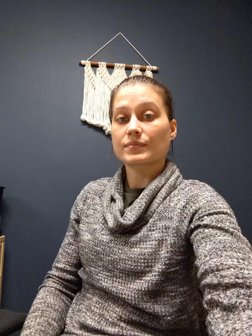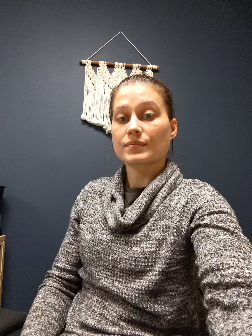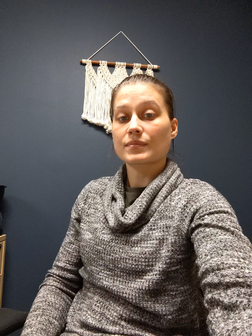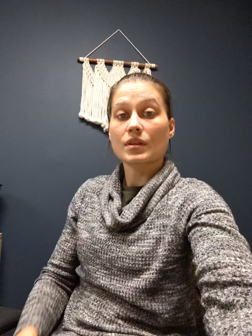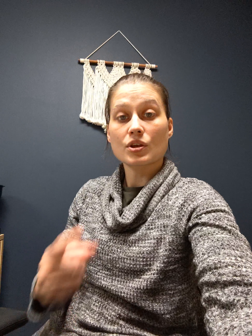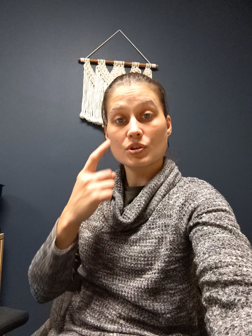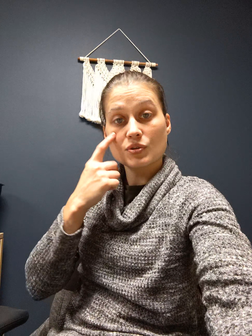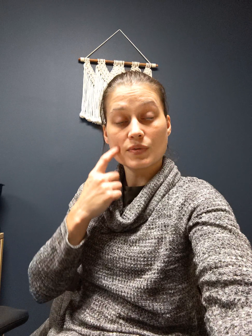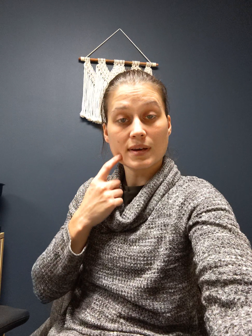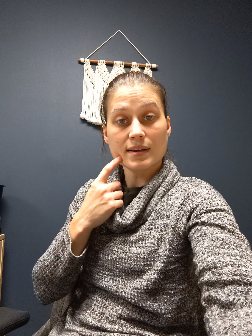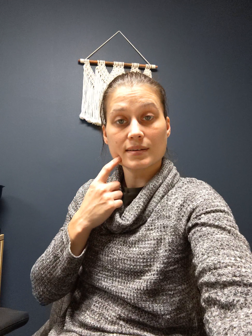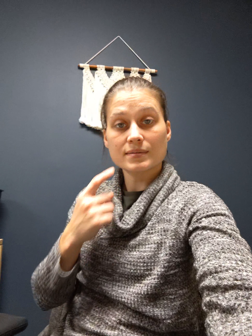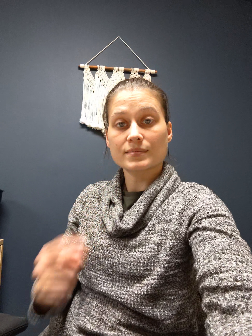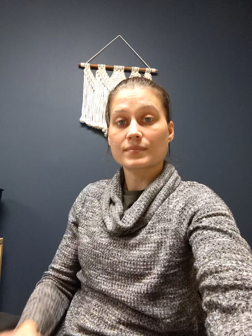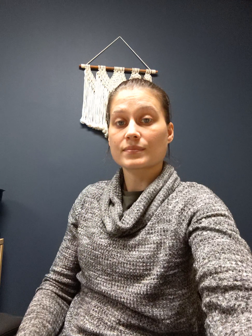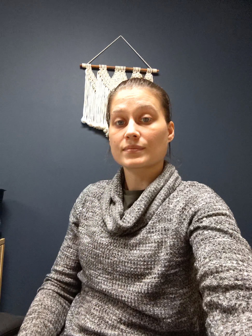cry